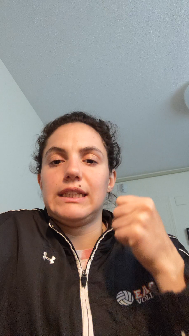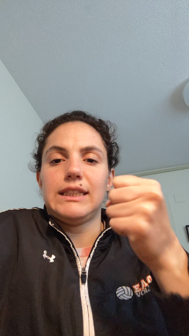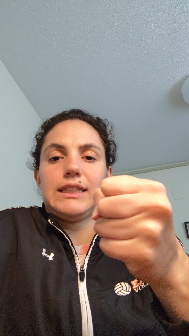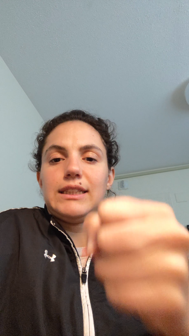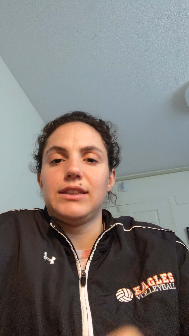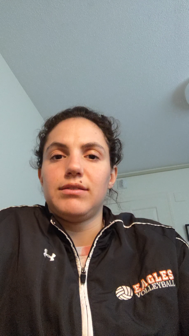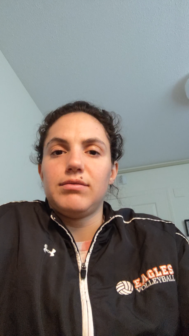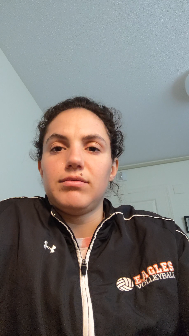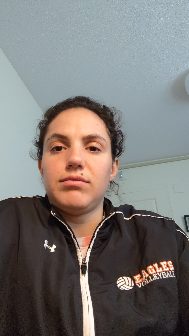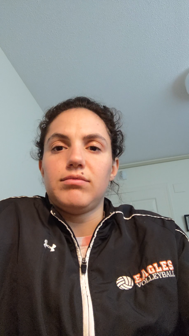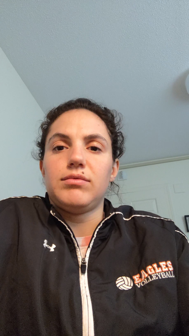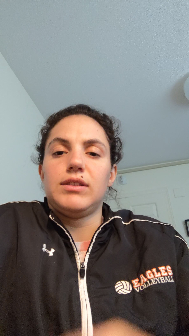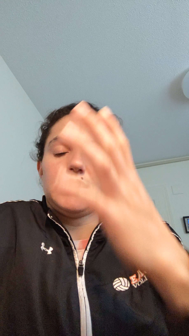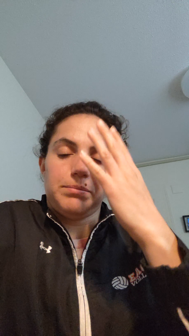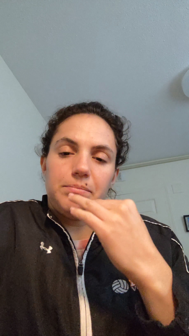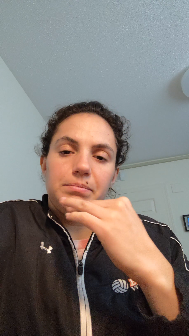asleep